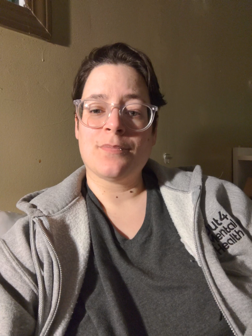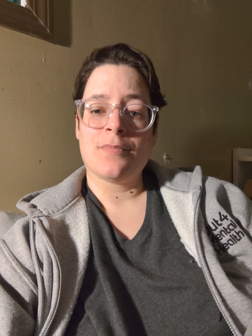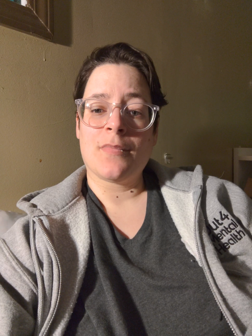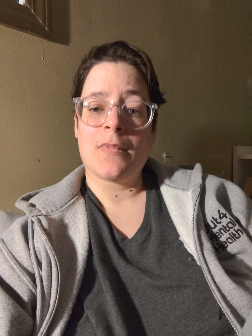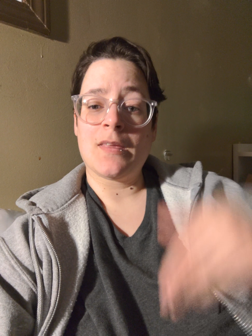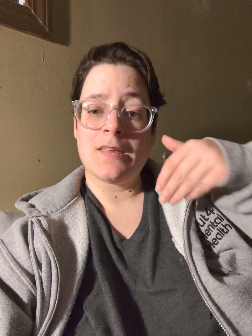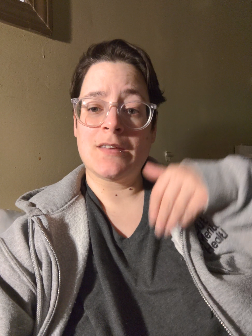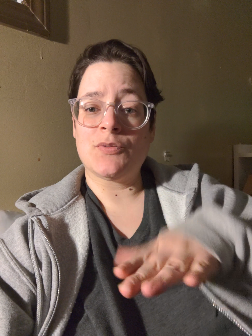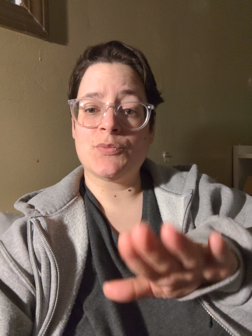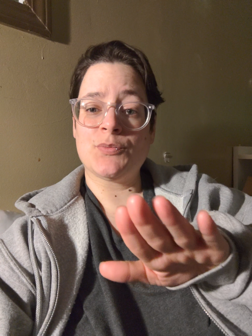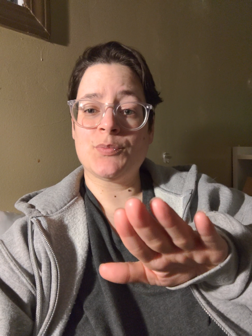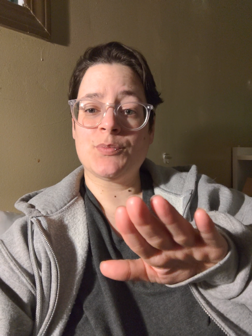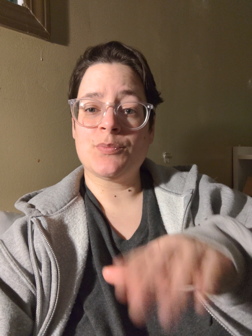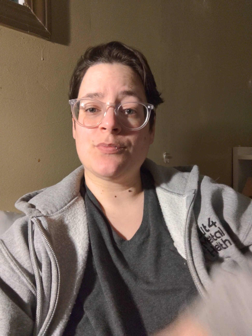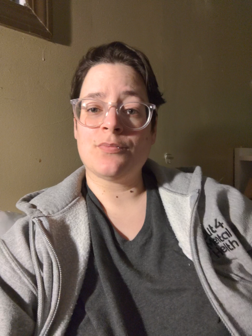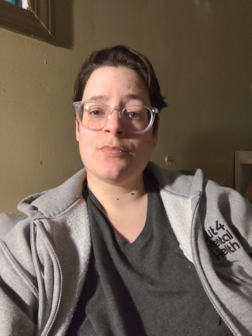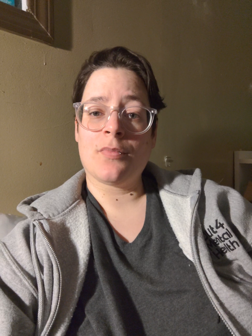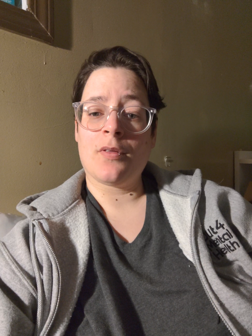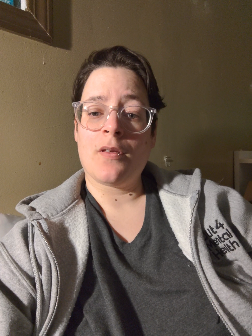into